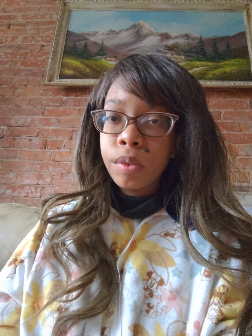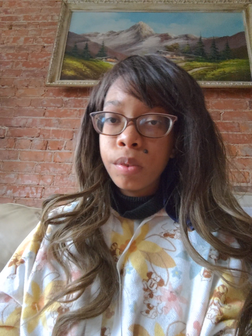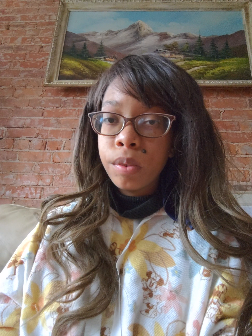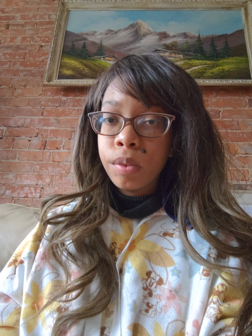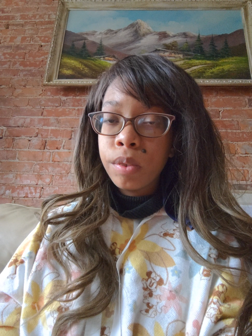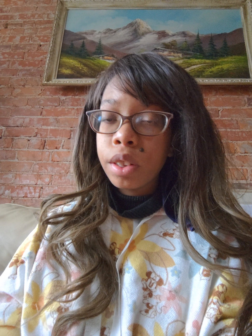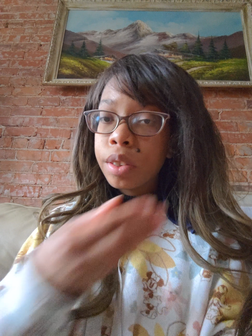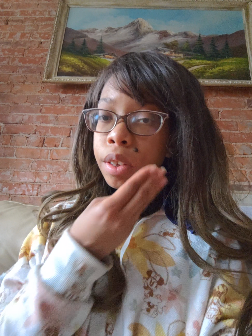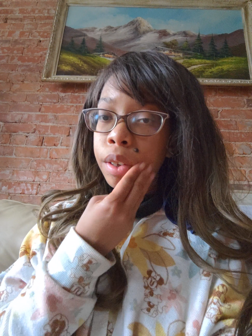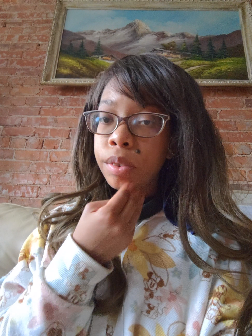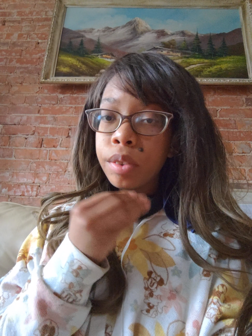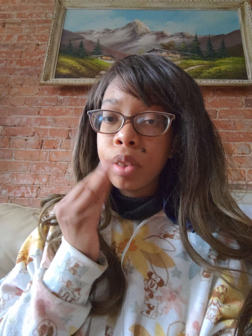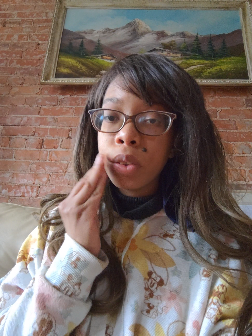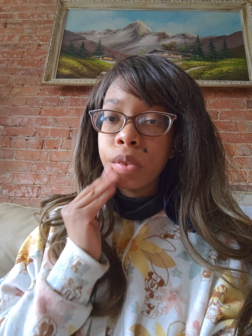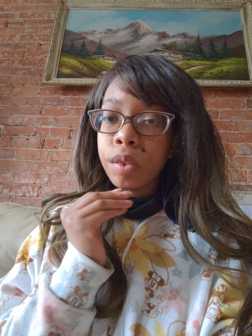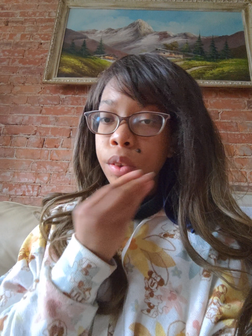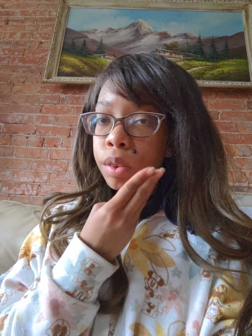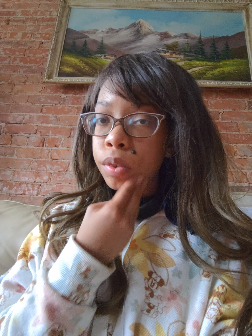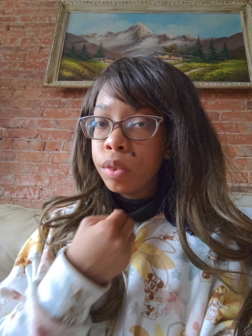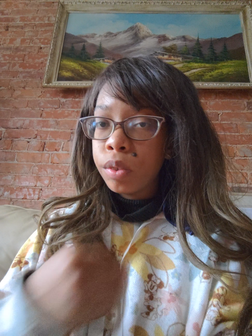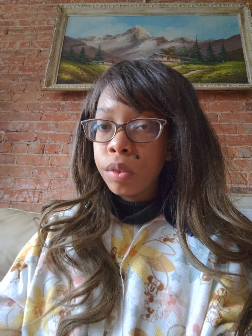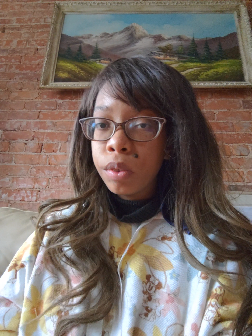napkin